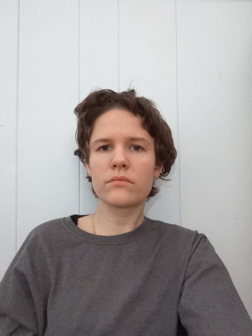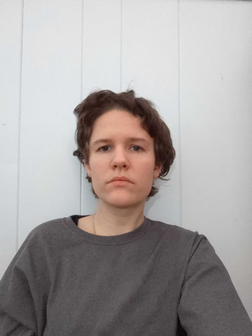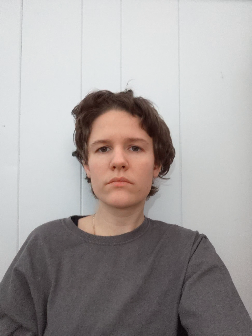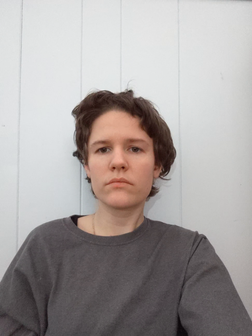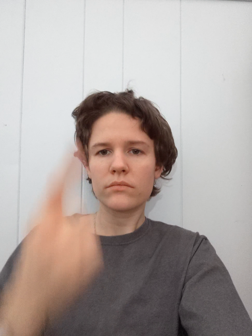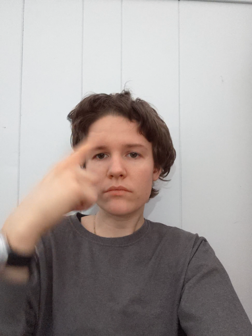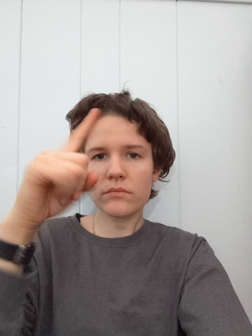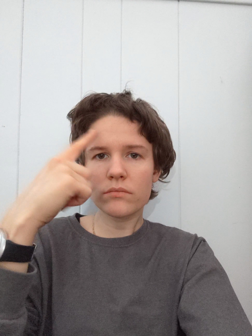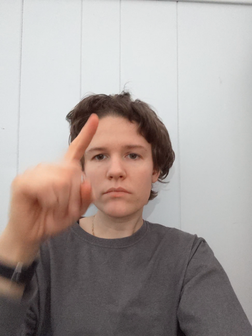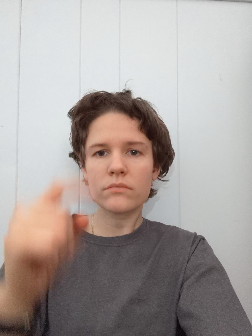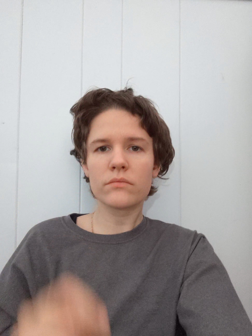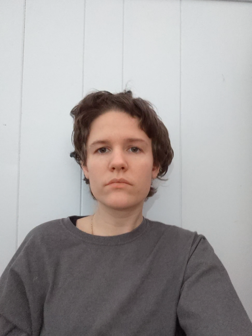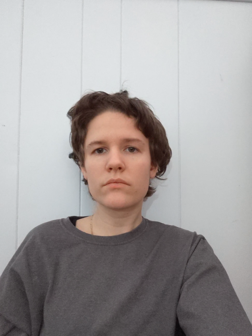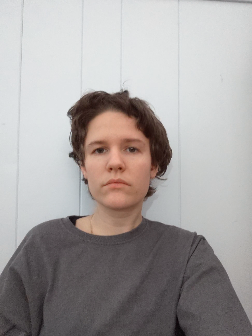for